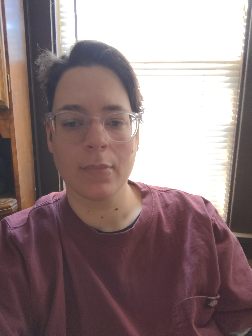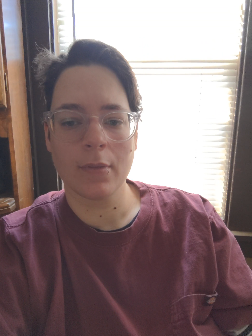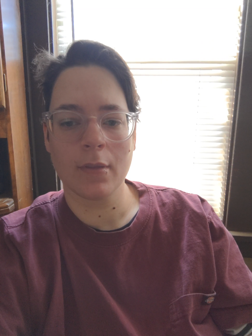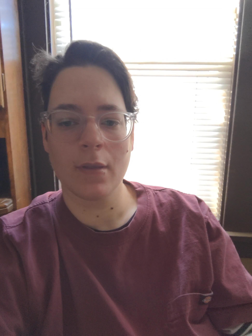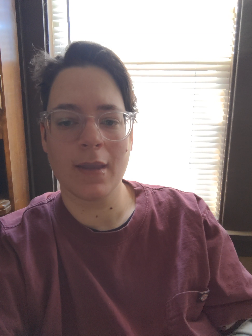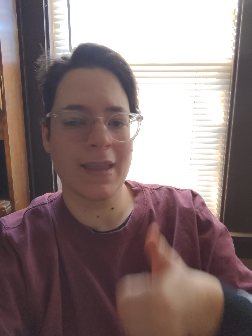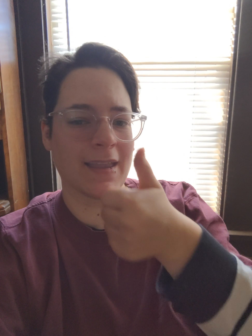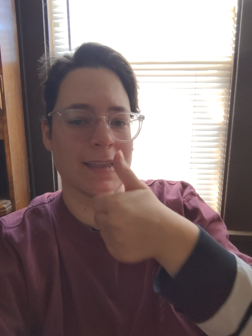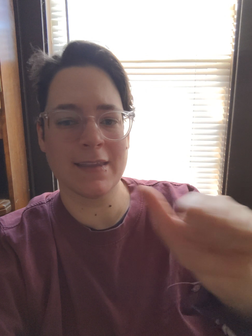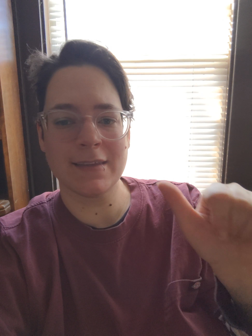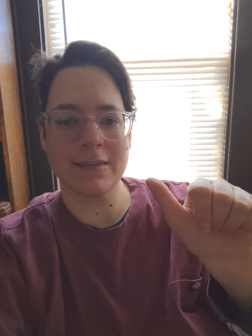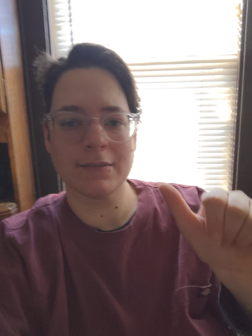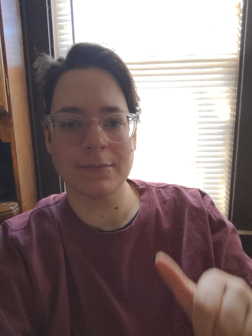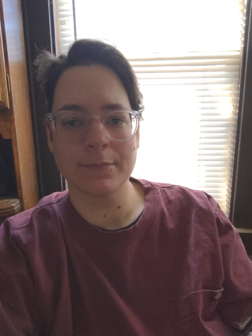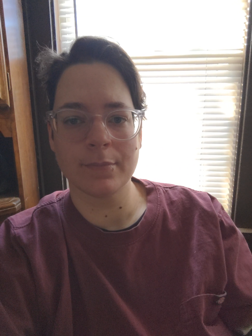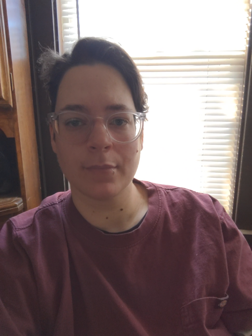any